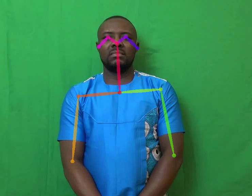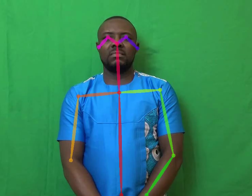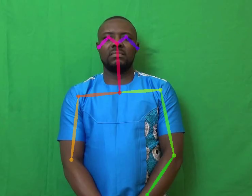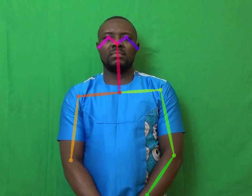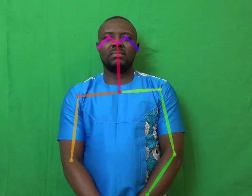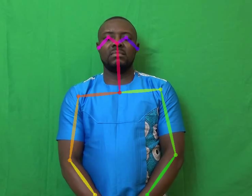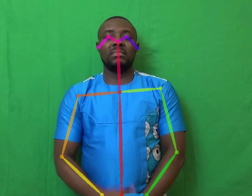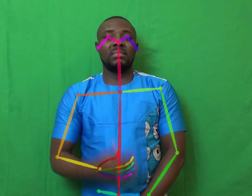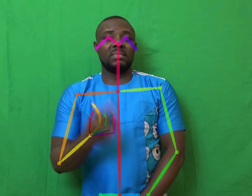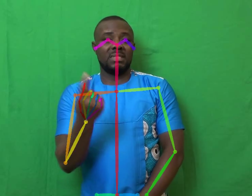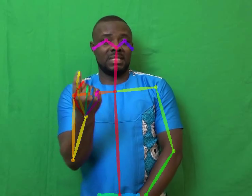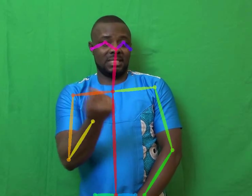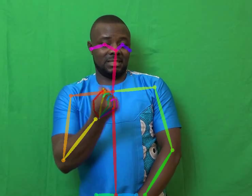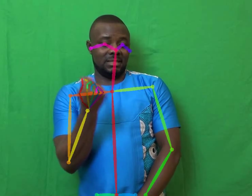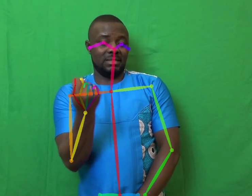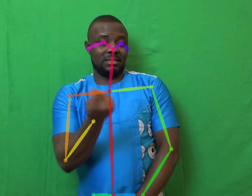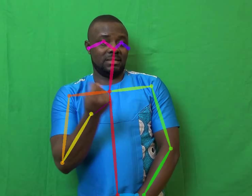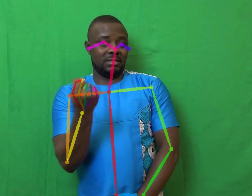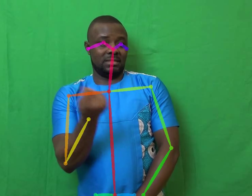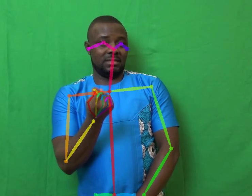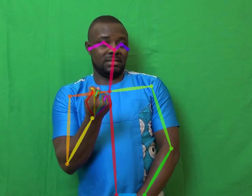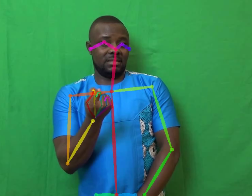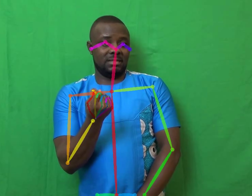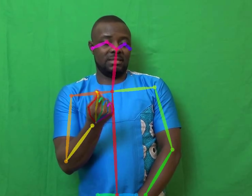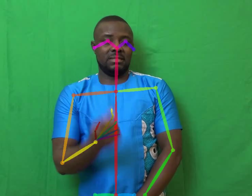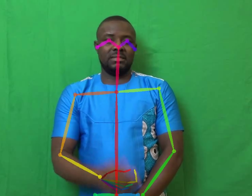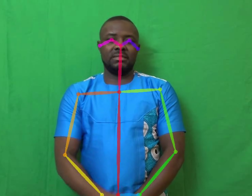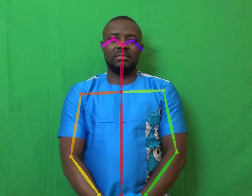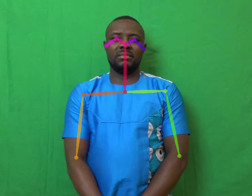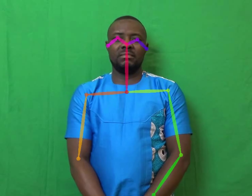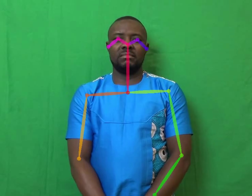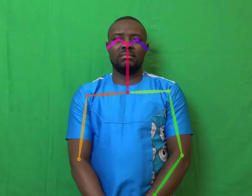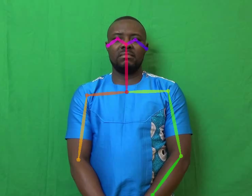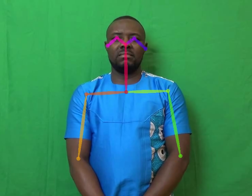Tuesday